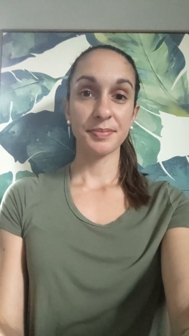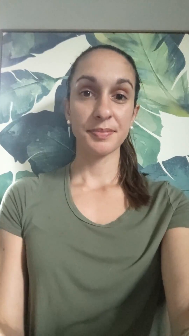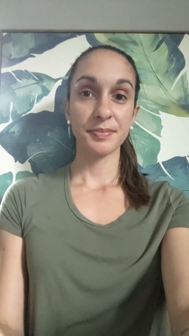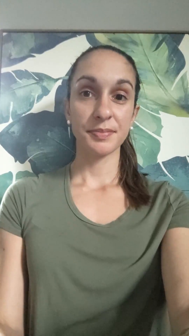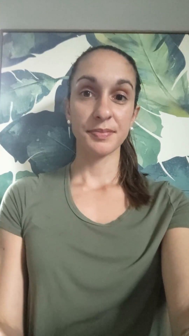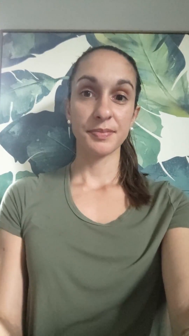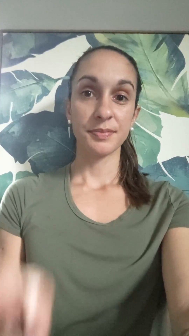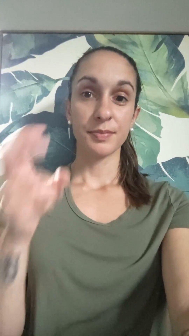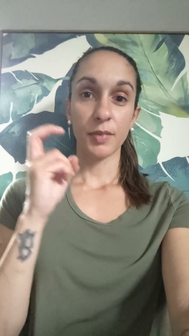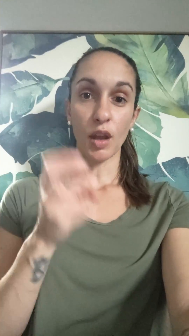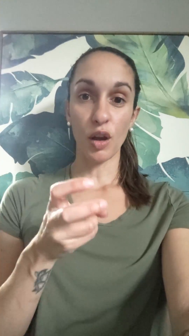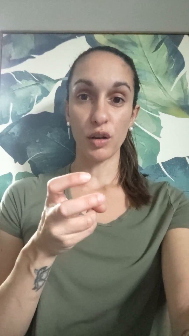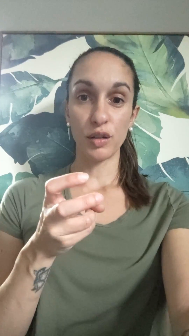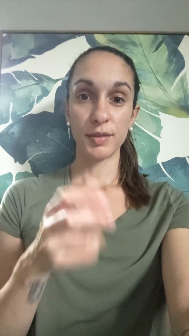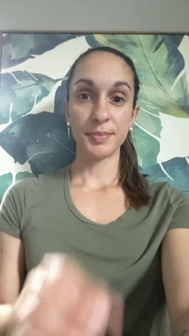hard